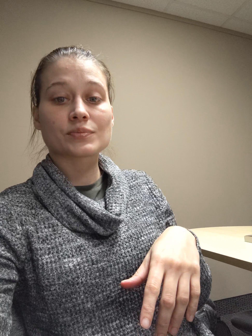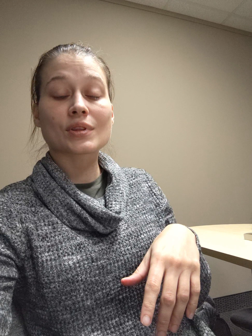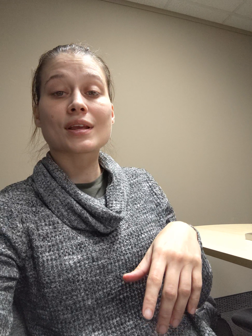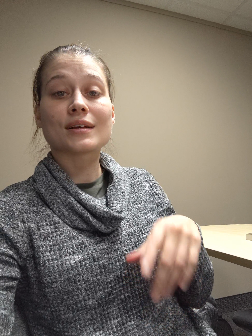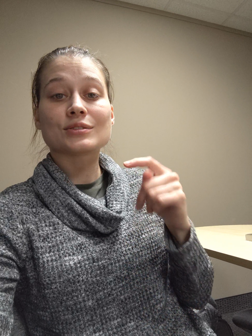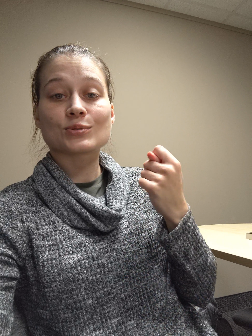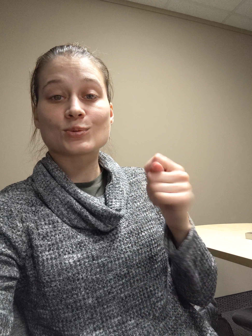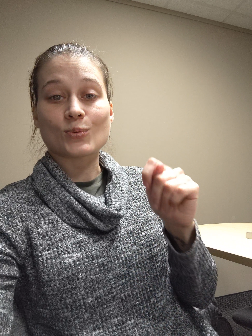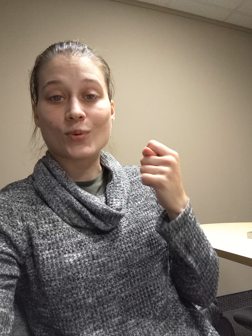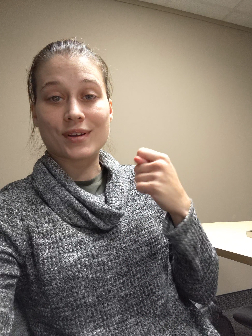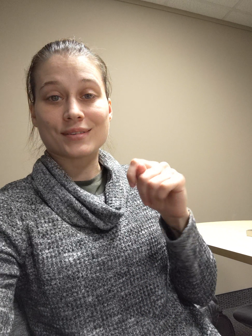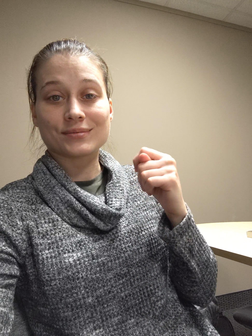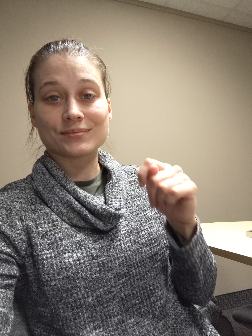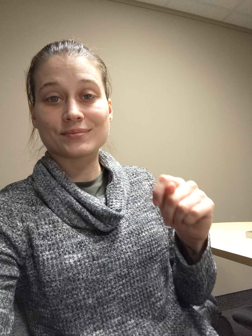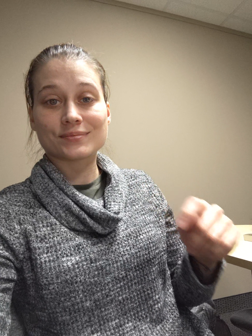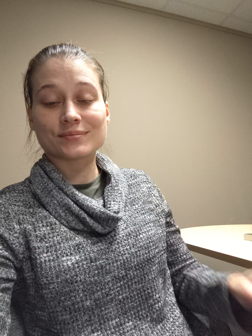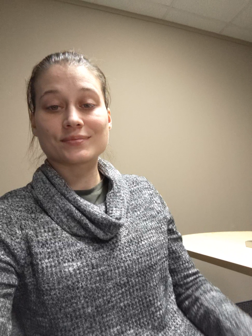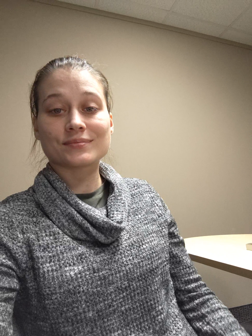toy